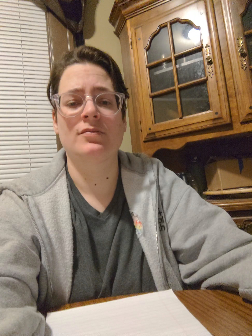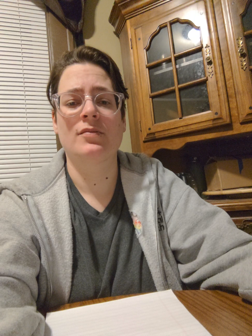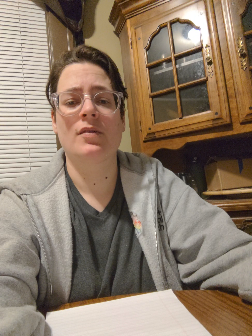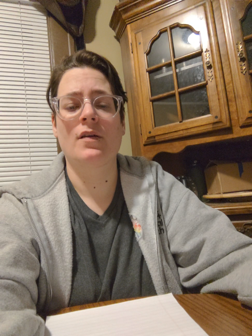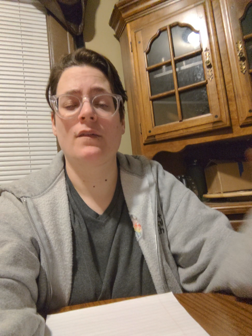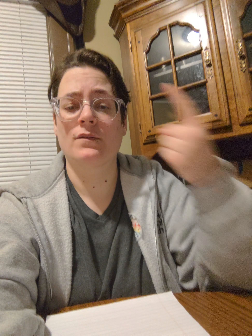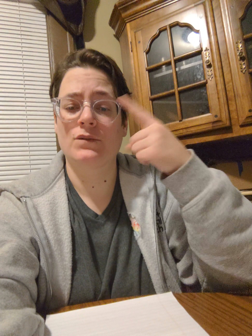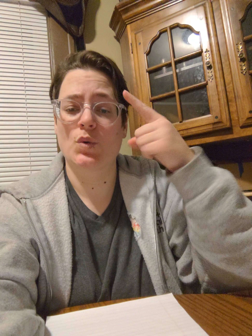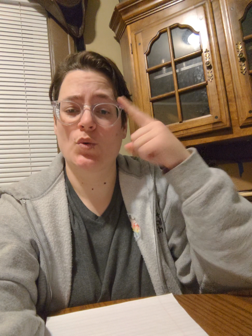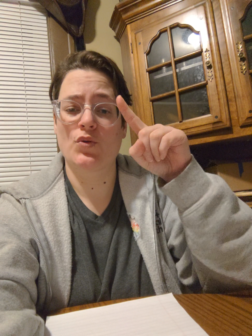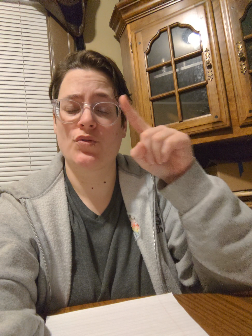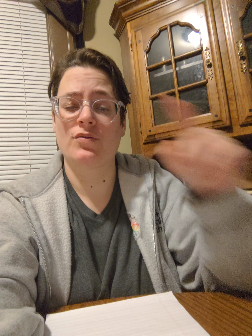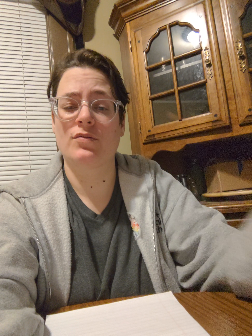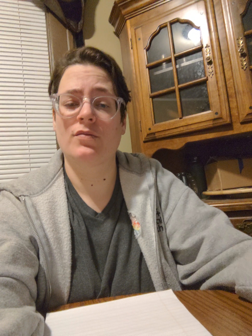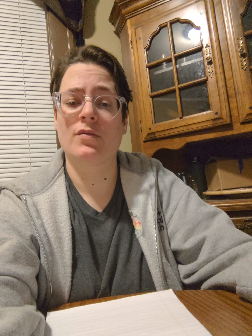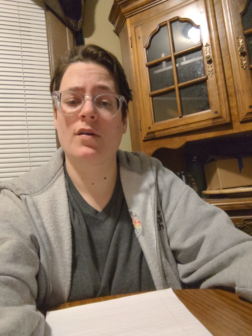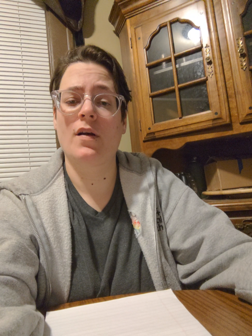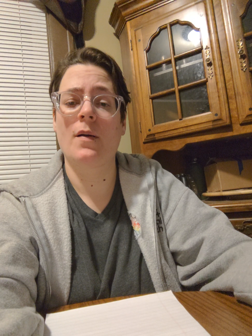for